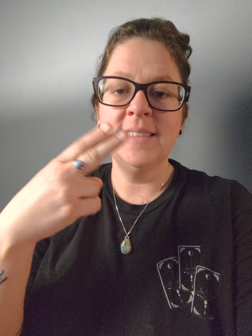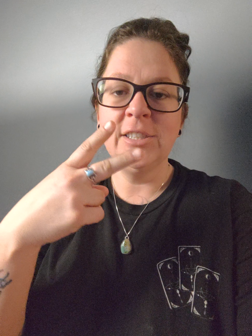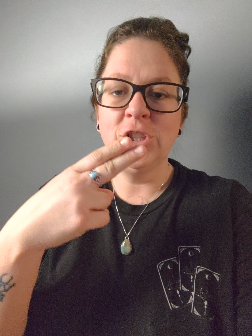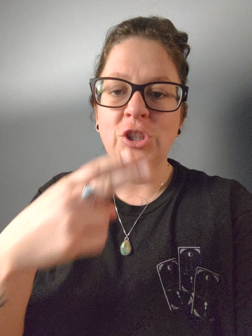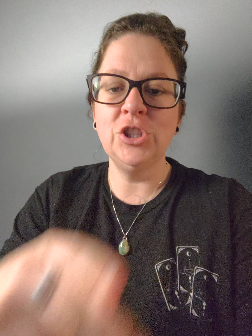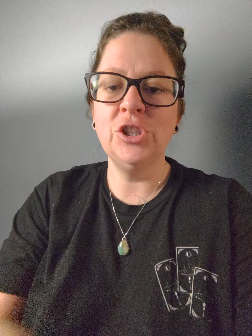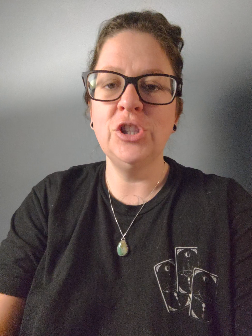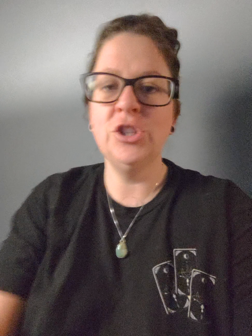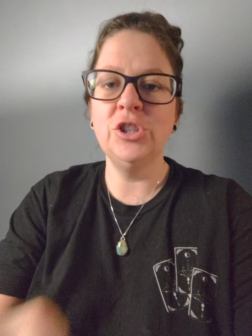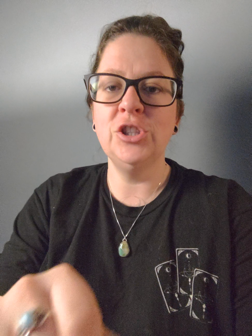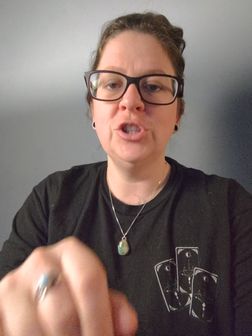scissors